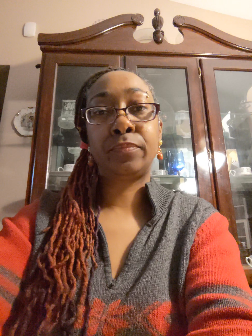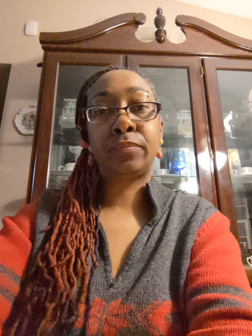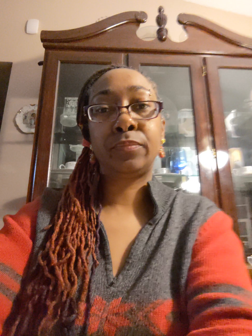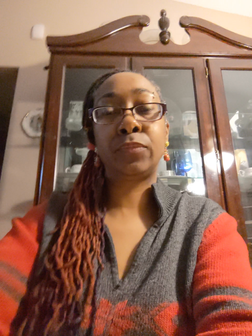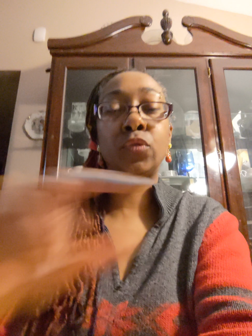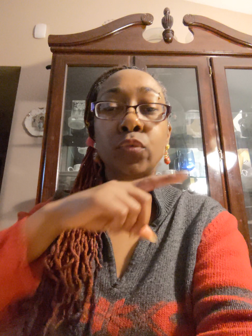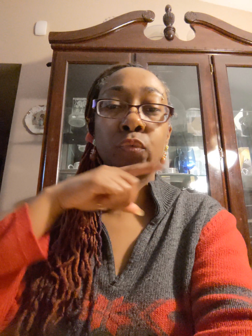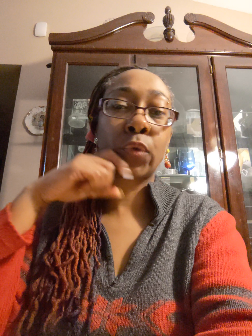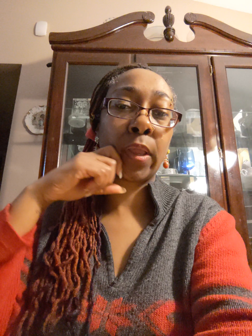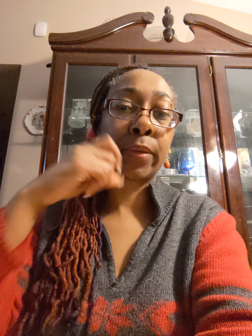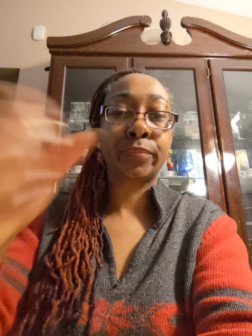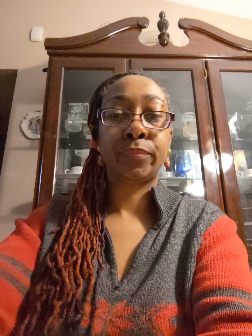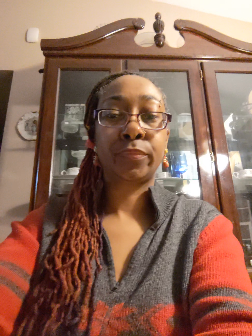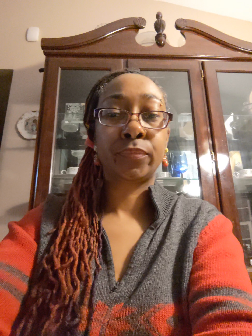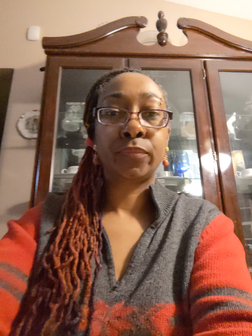dry